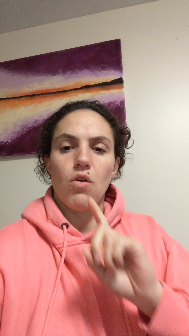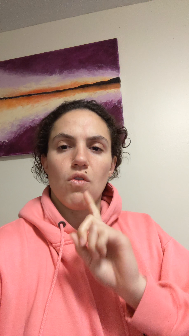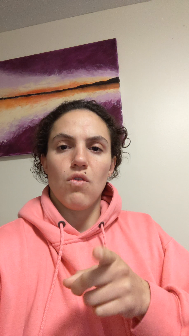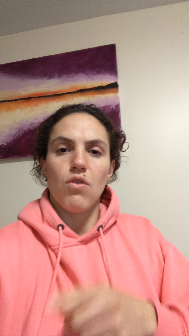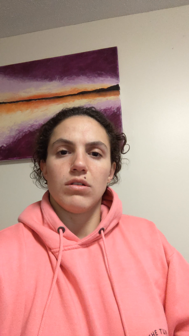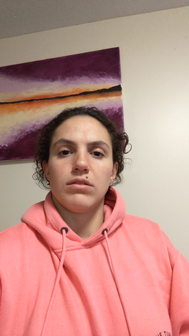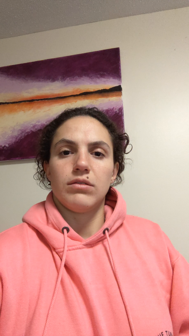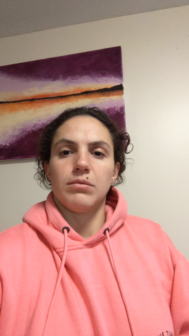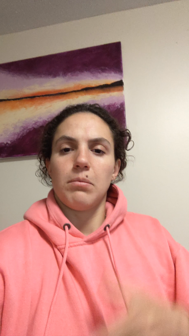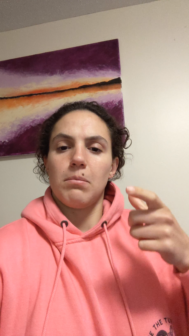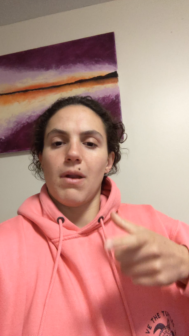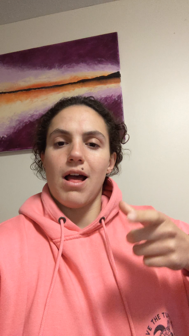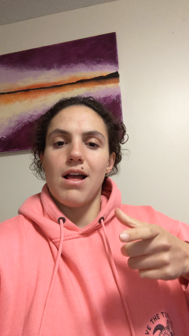plate